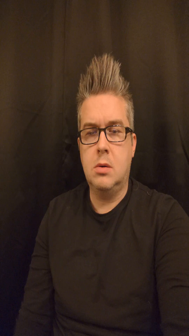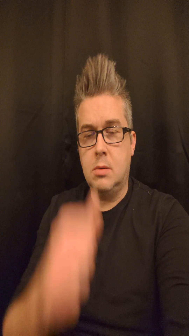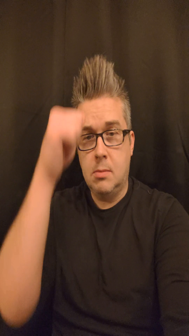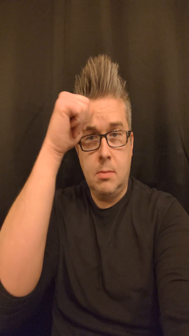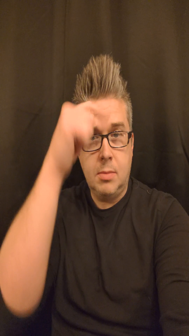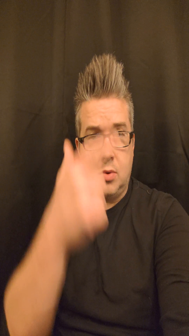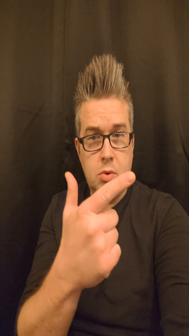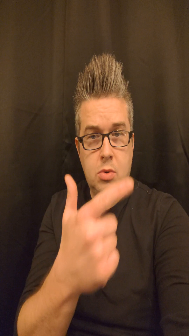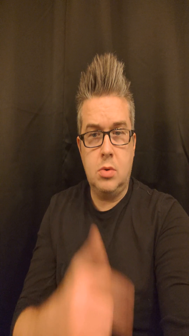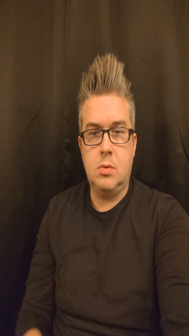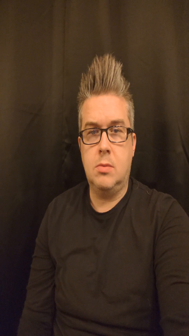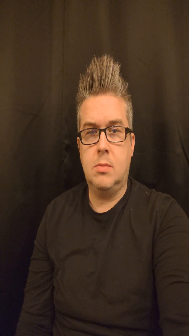brother